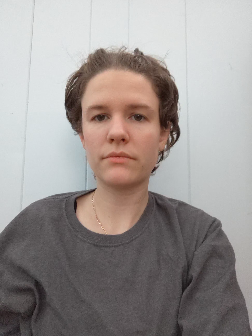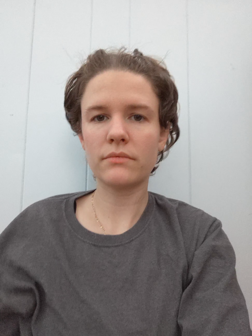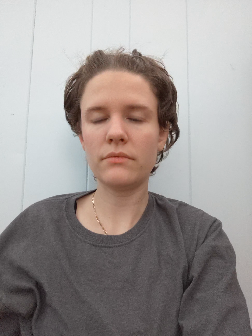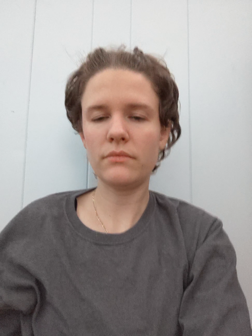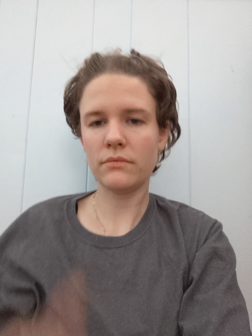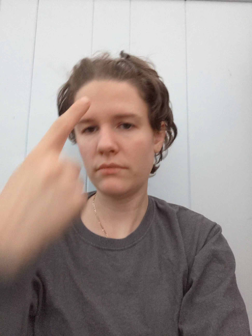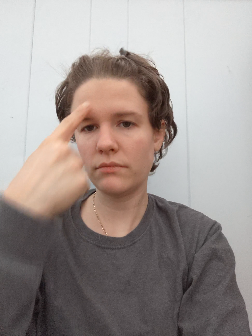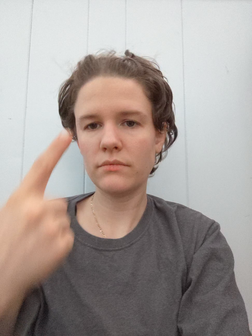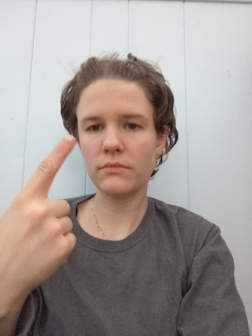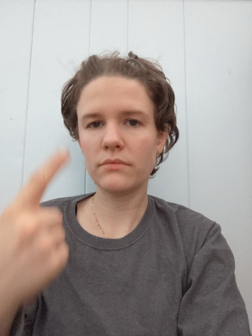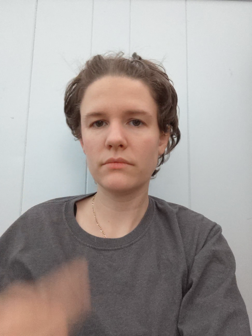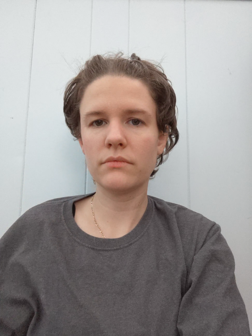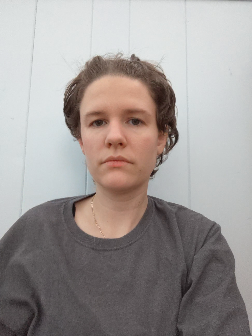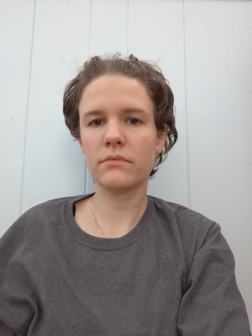penny